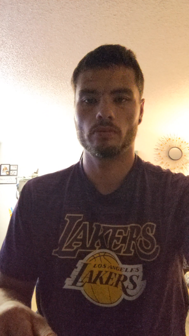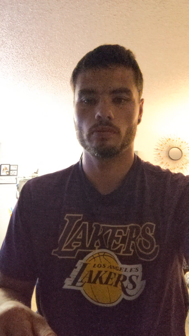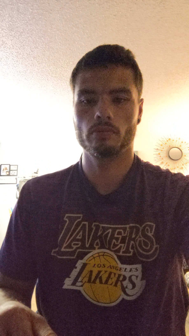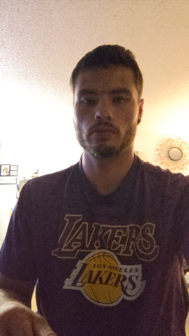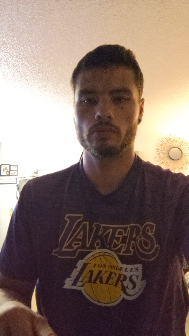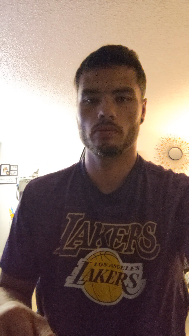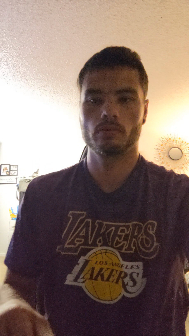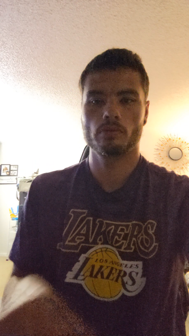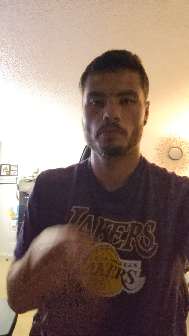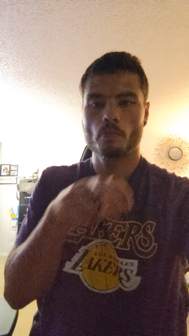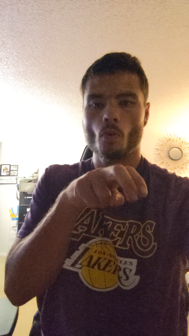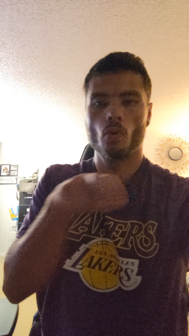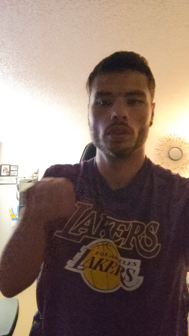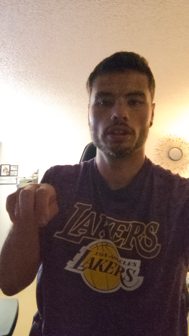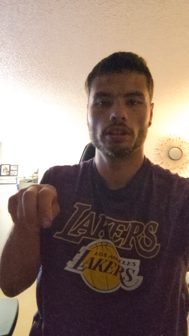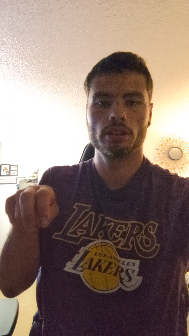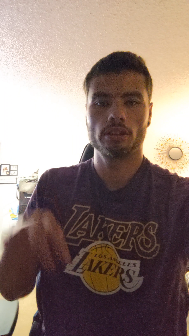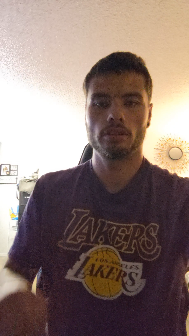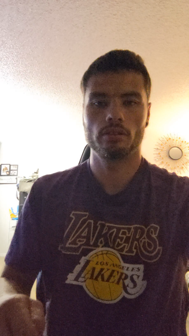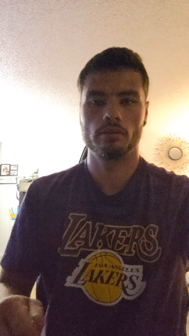porch